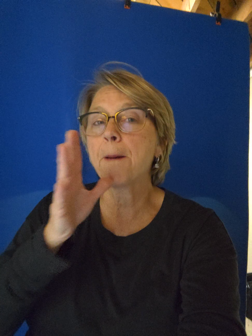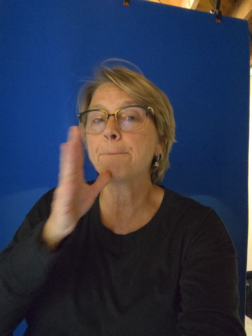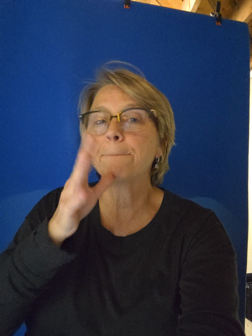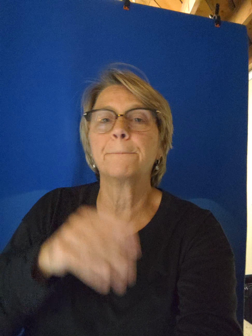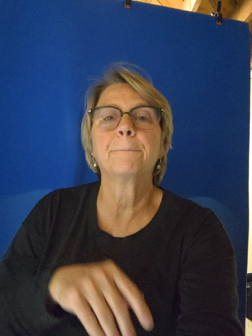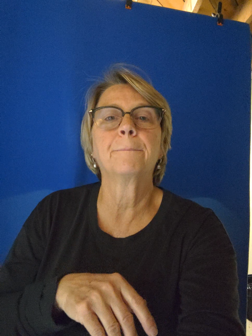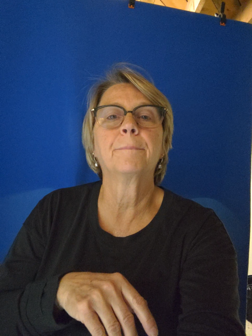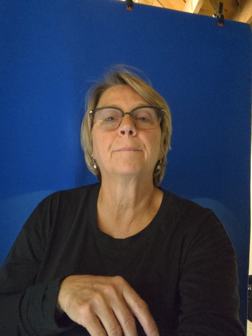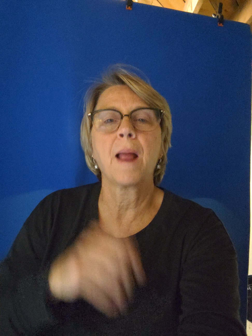mom